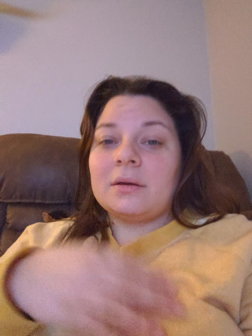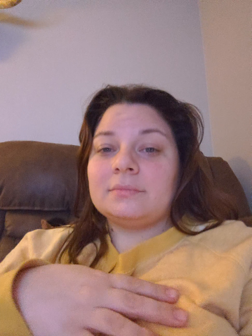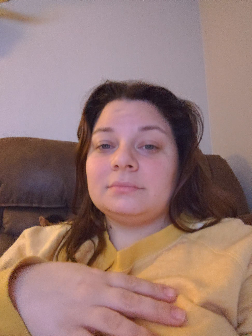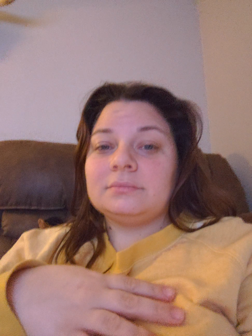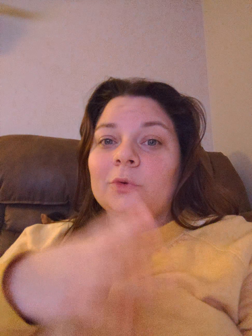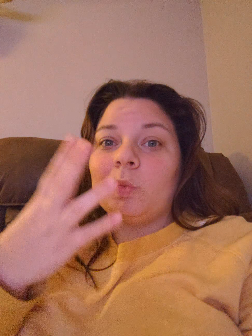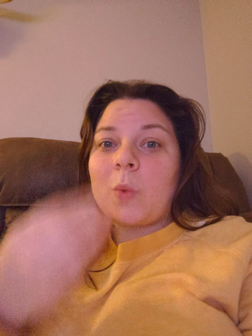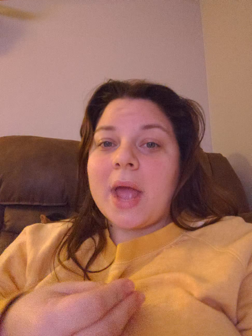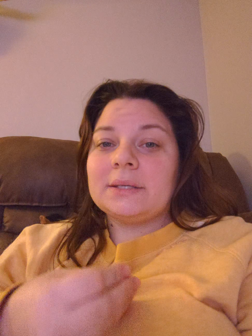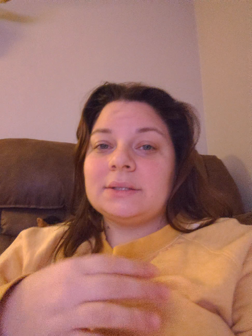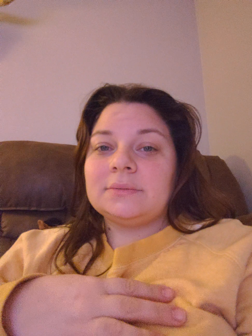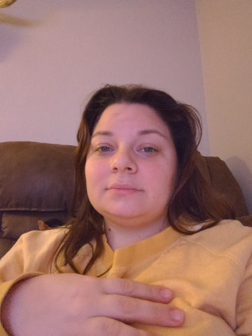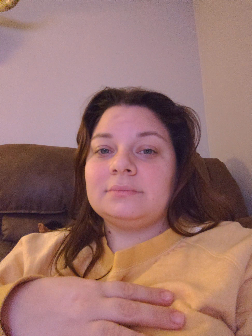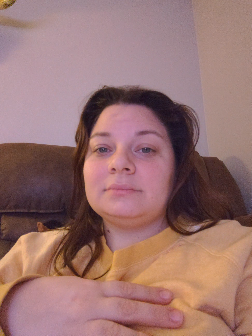wet